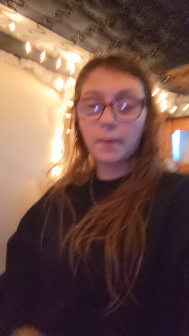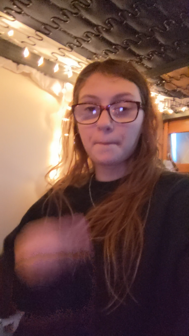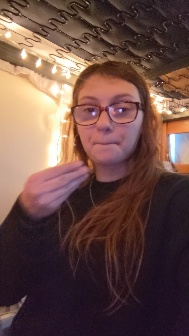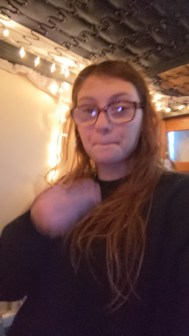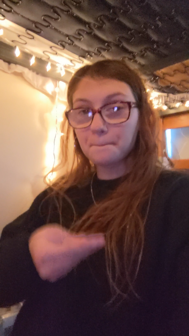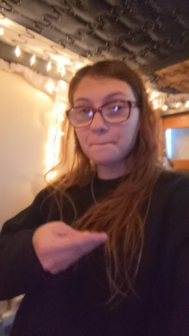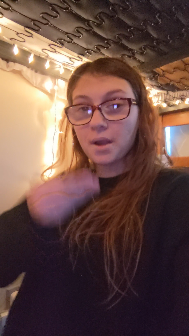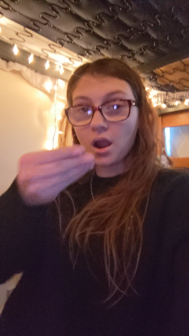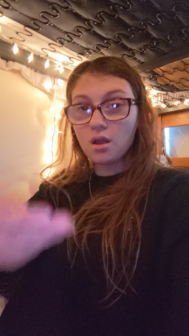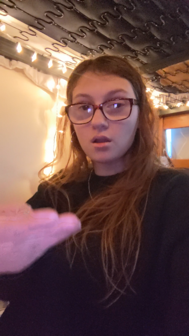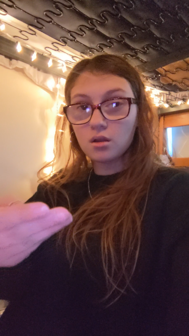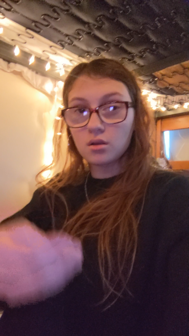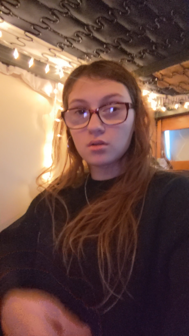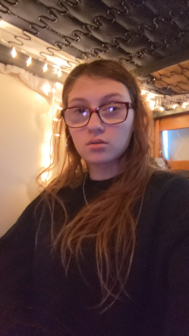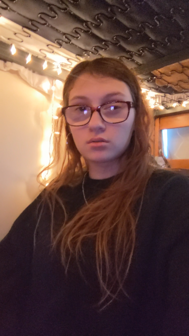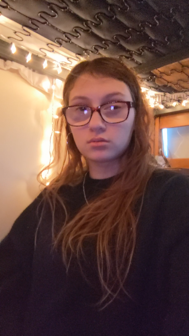buy